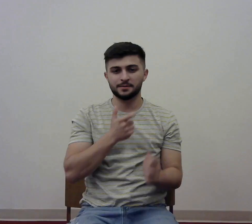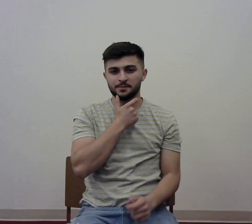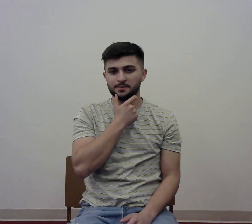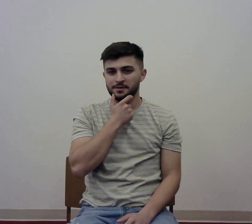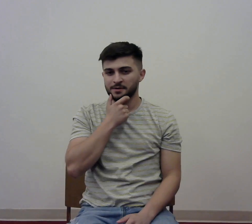baxmaq